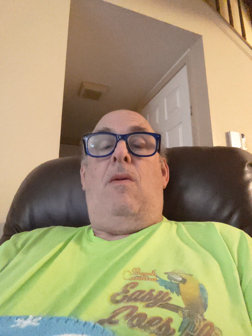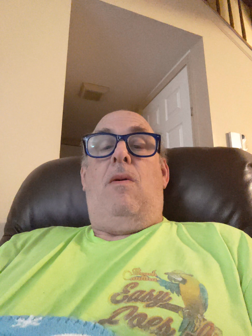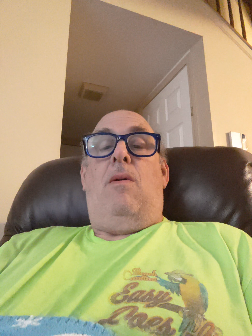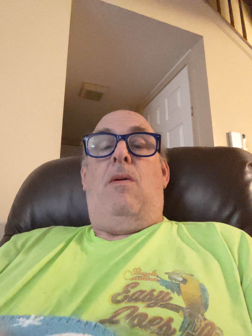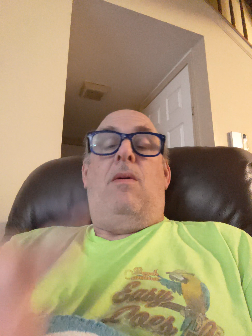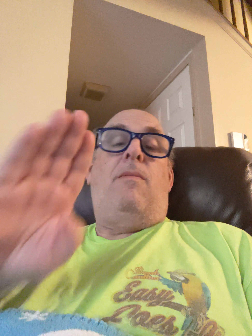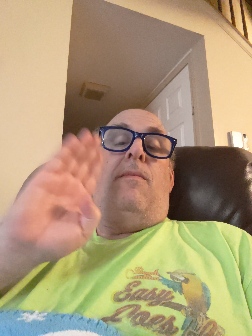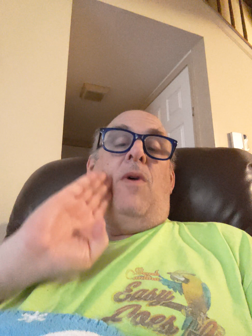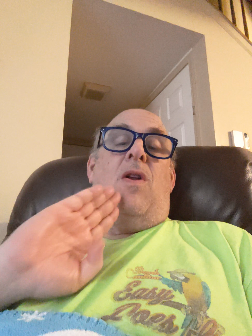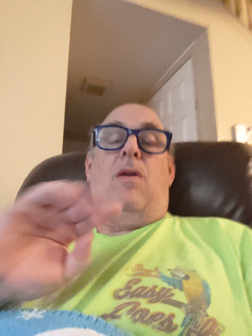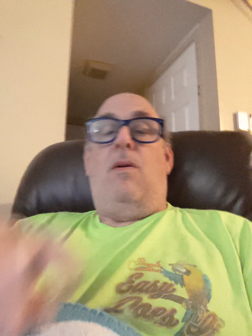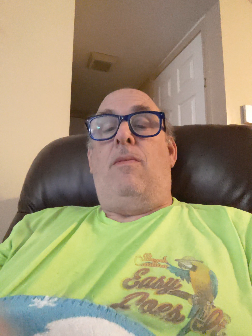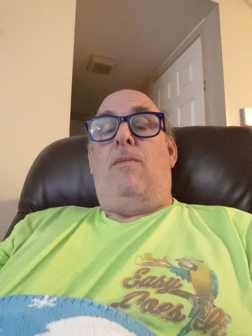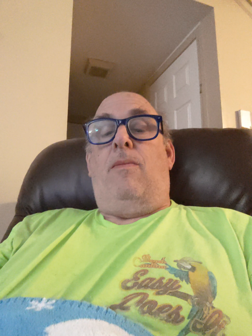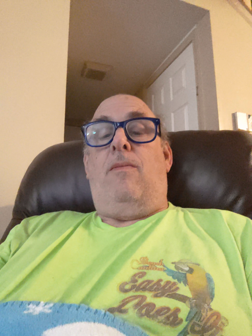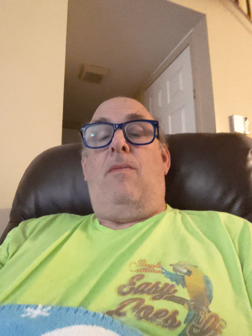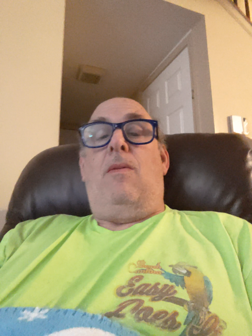brown